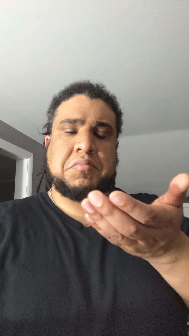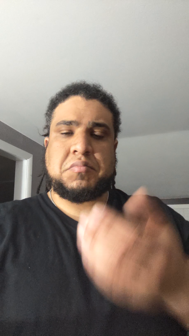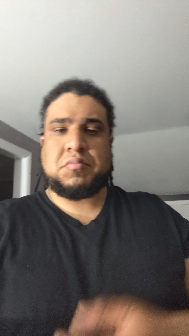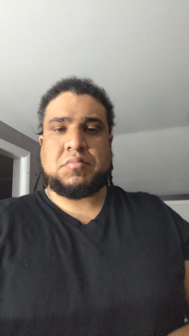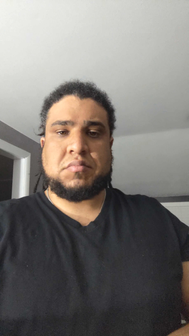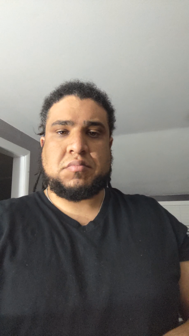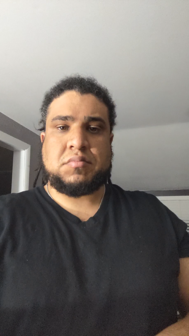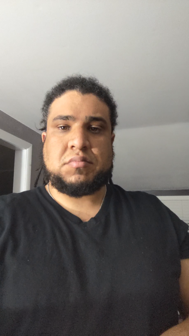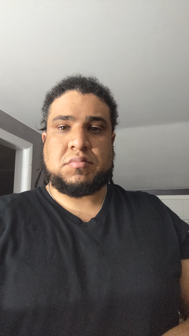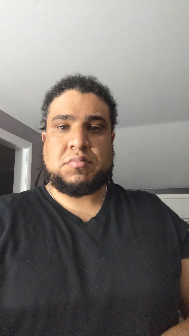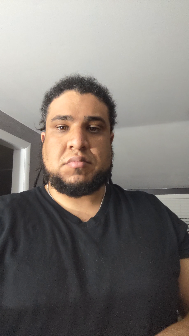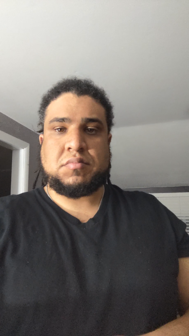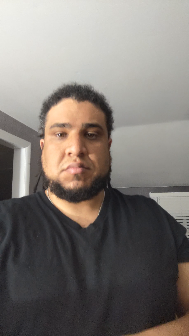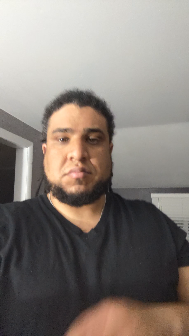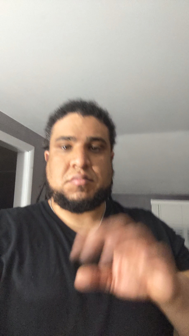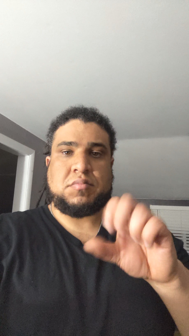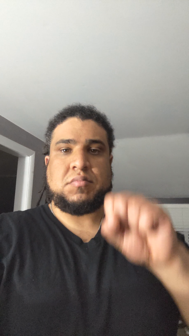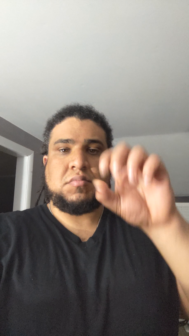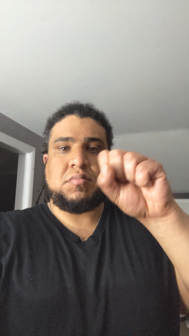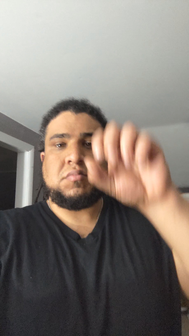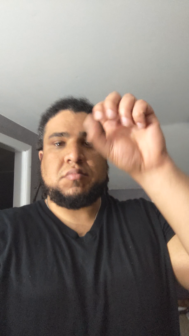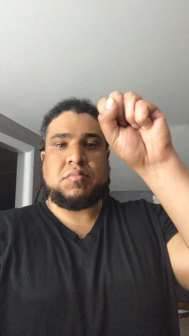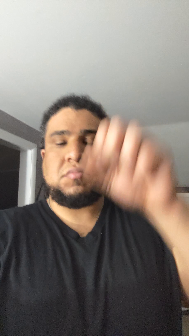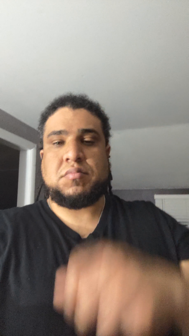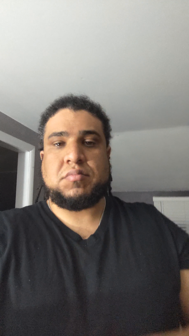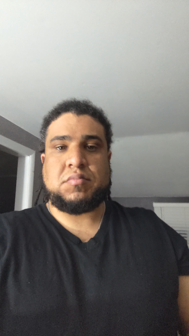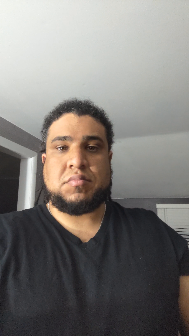ladder